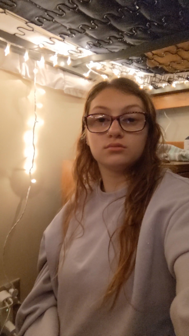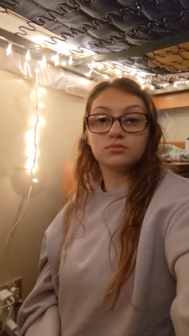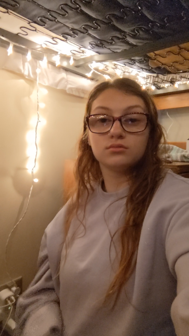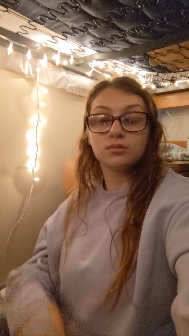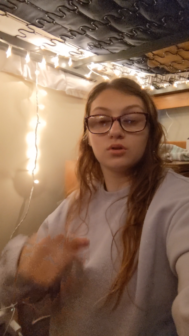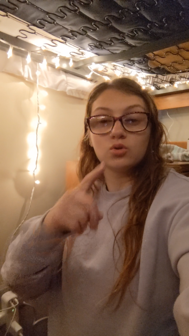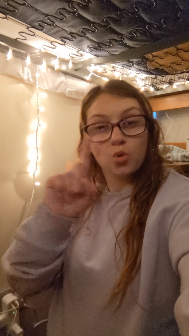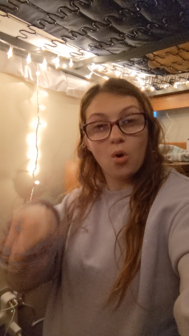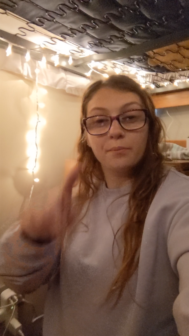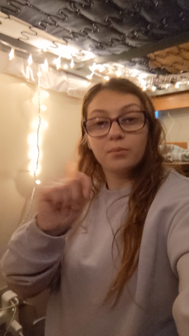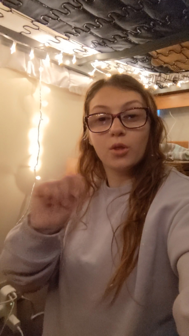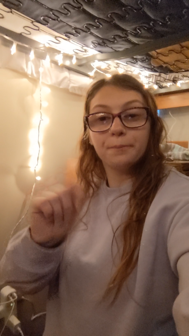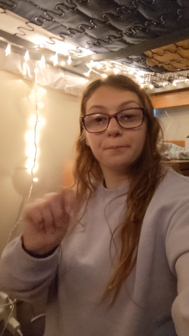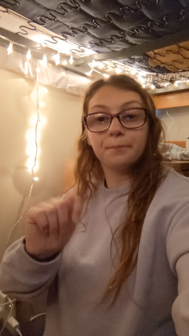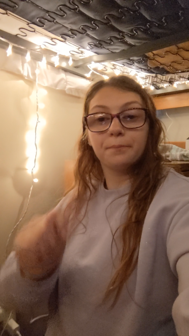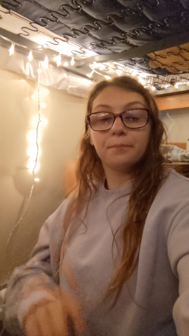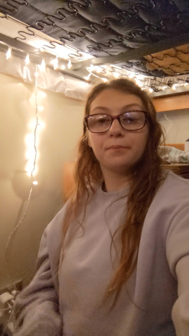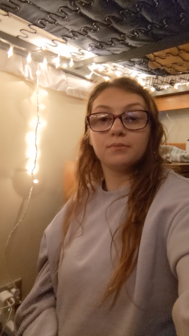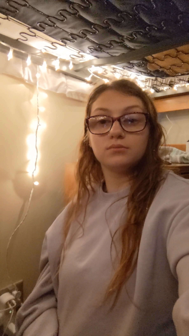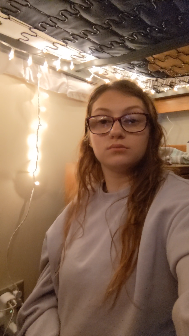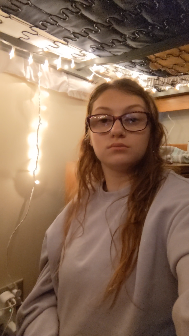go potty